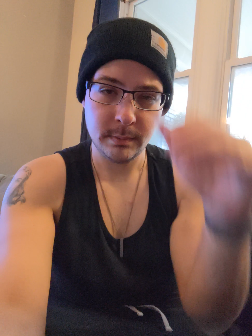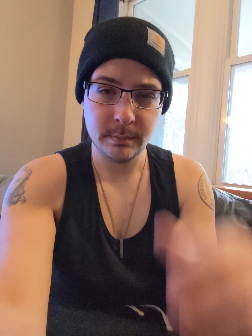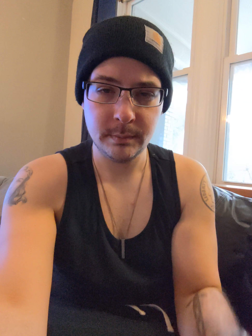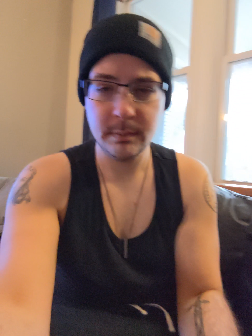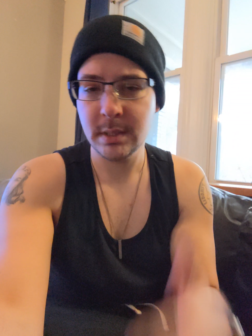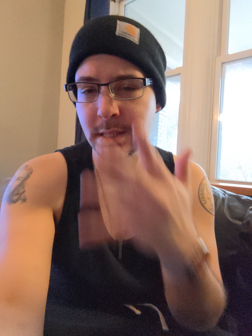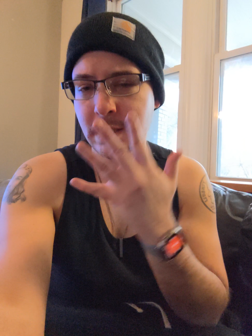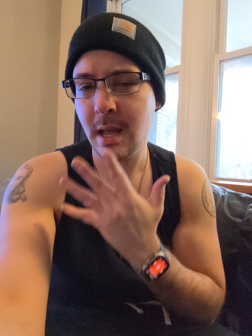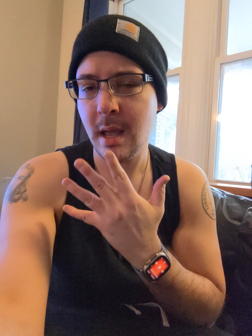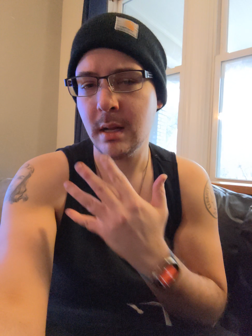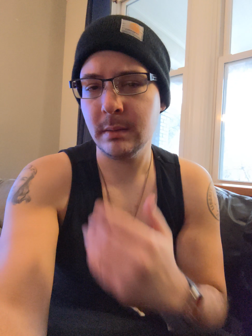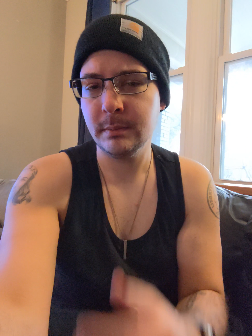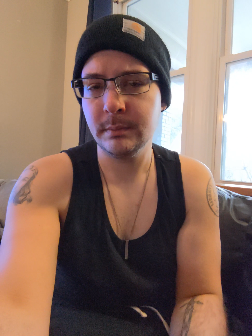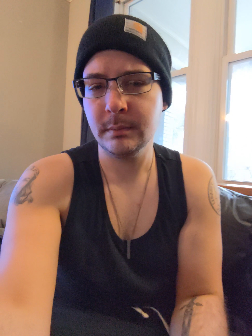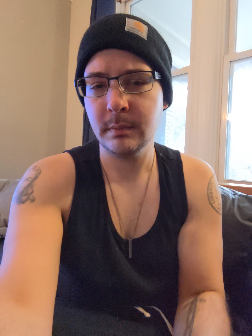sad